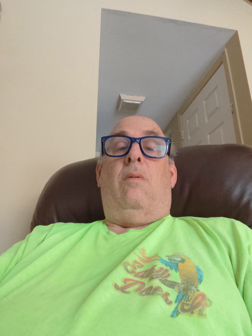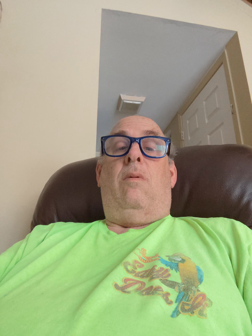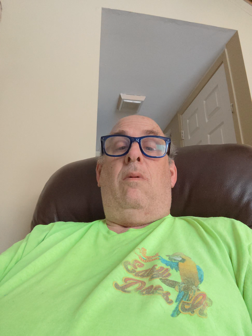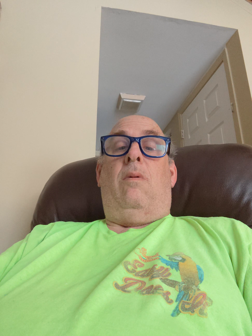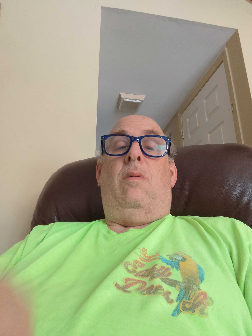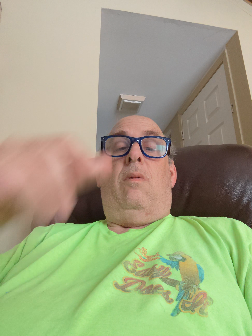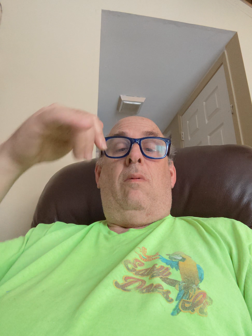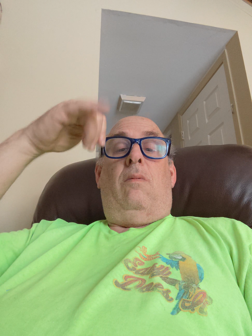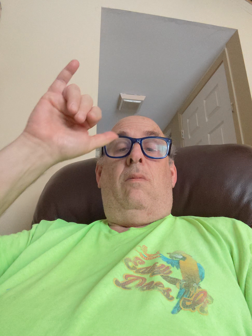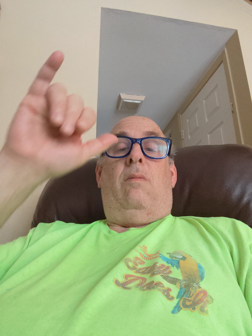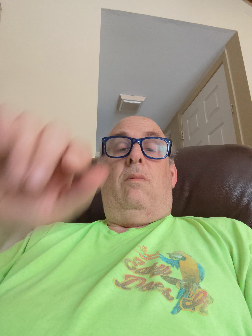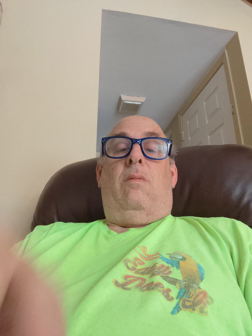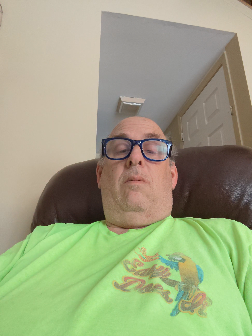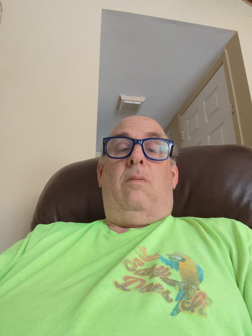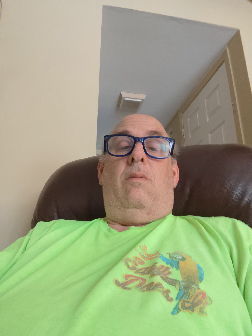cow